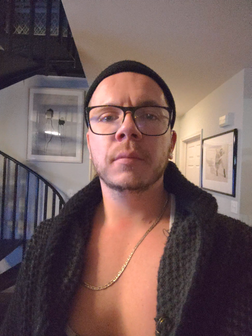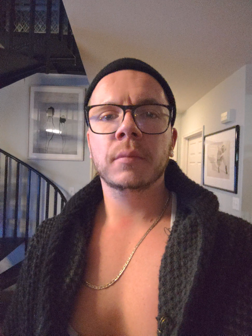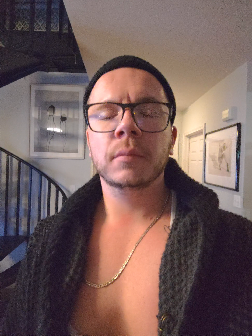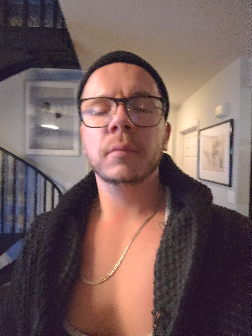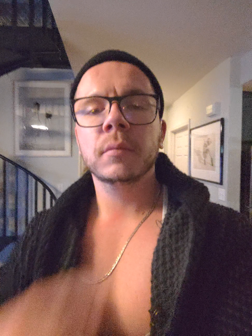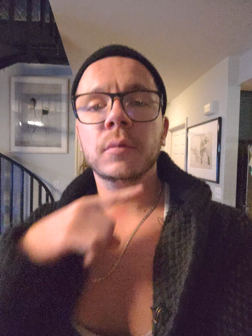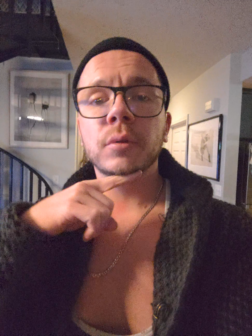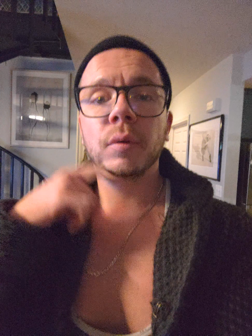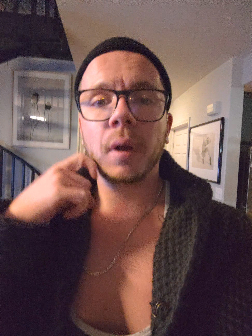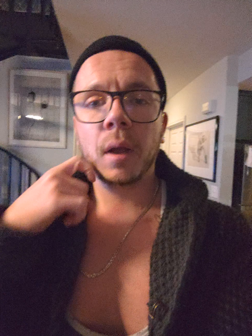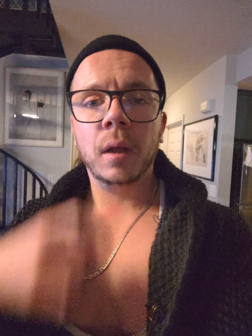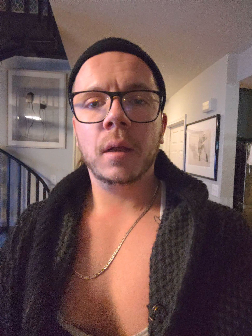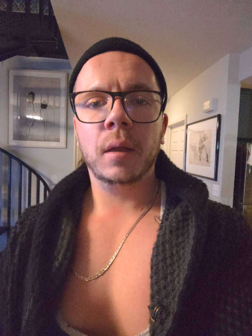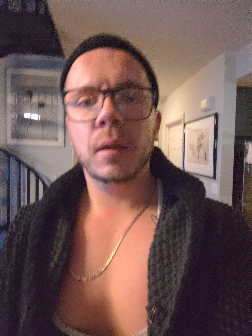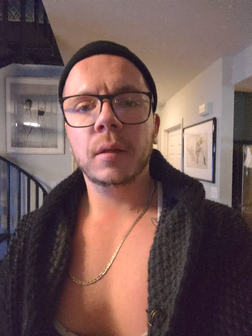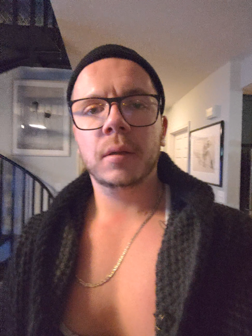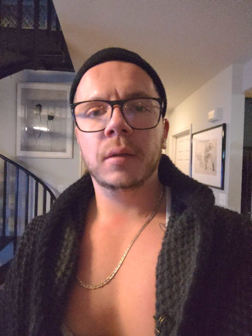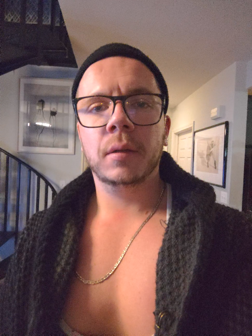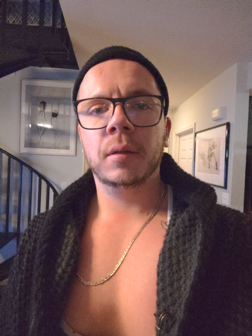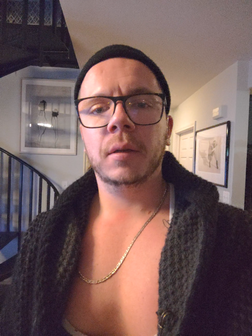dry